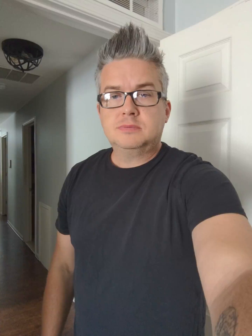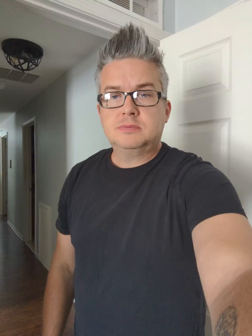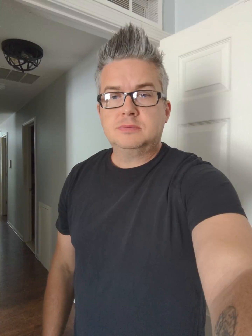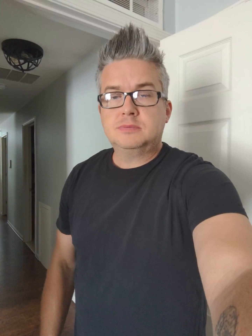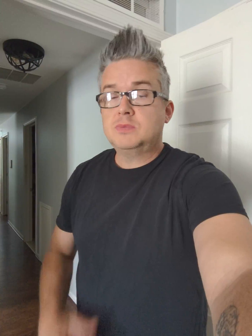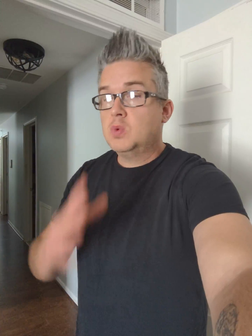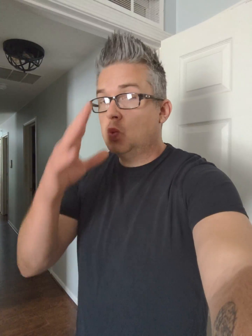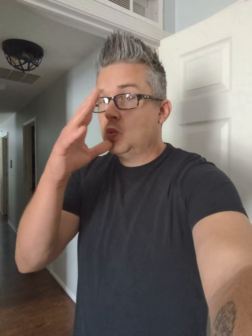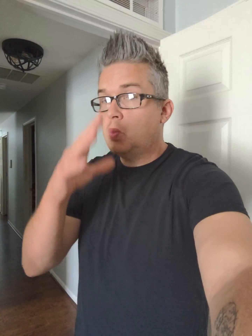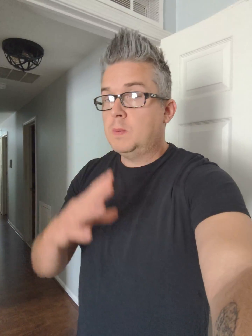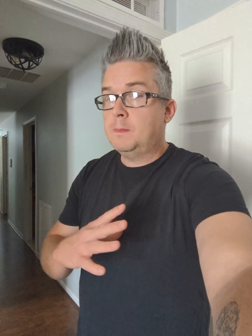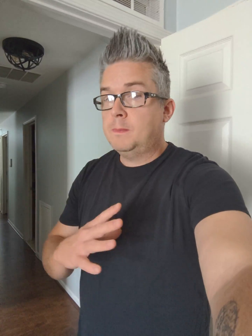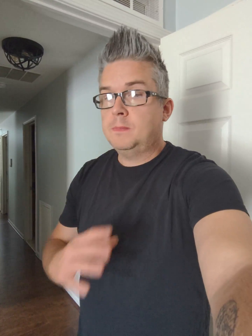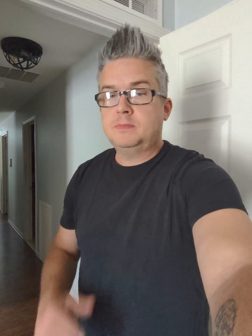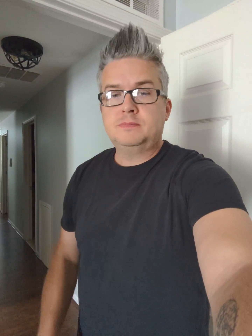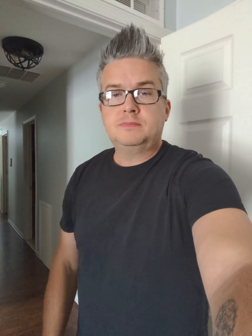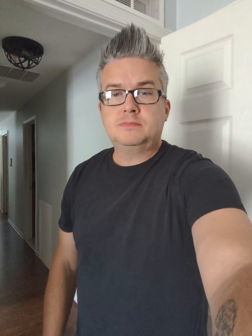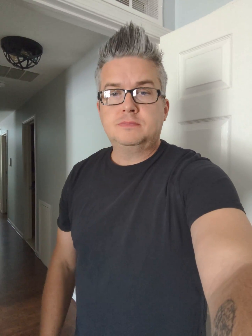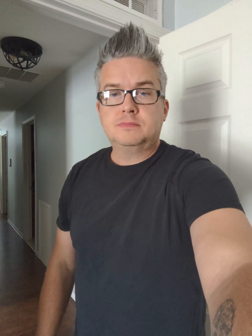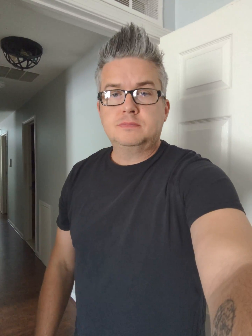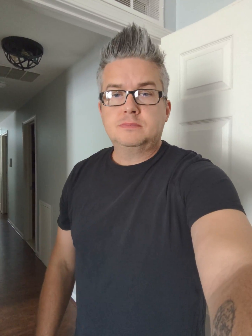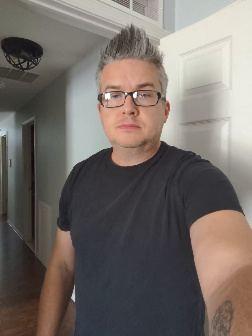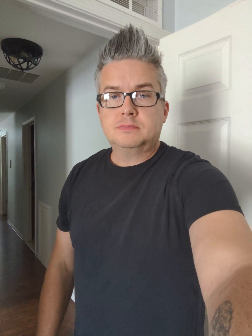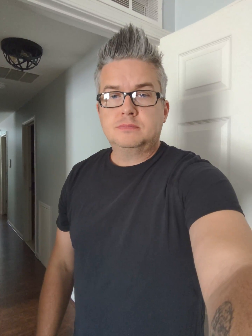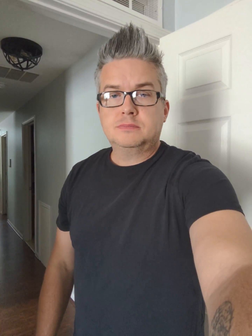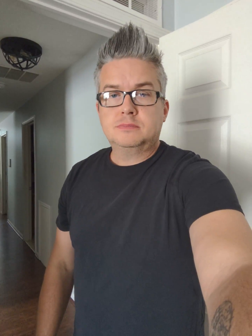lady